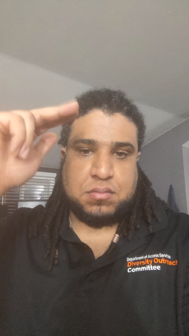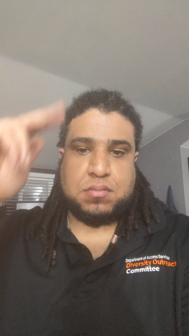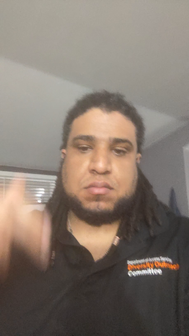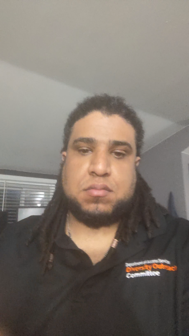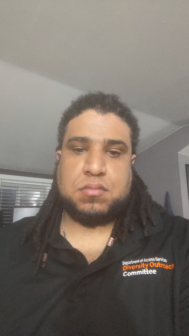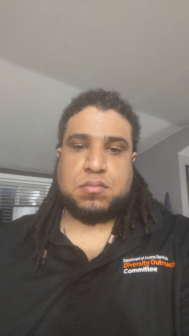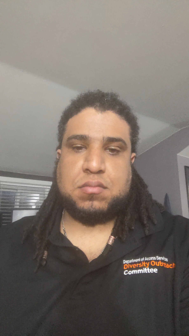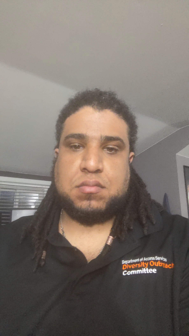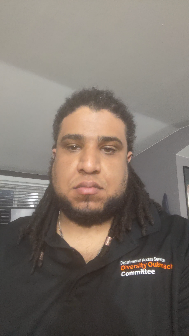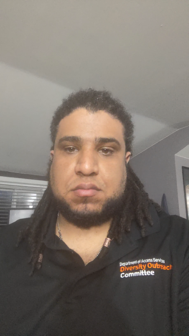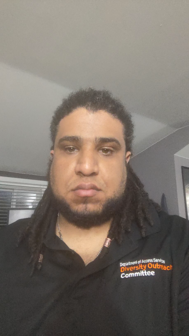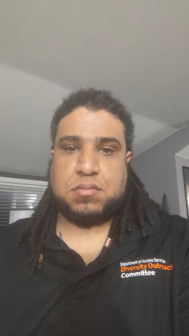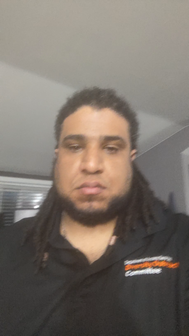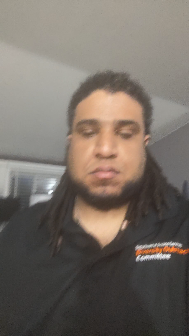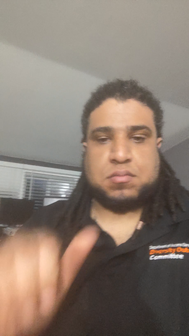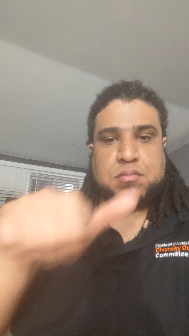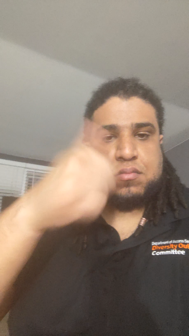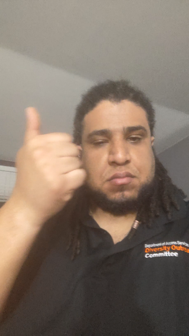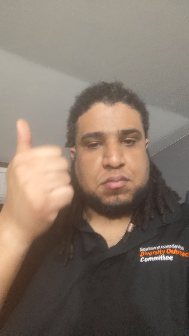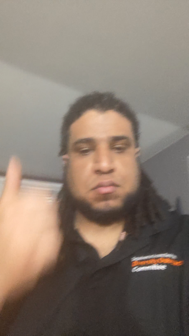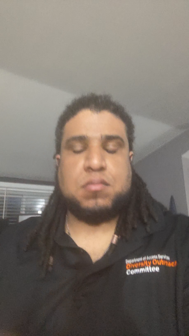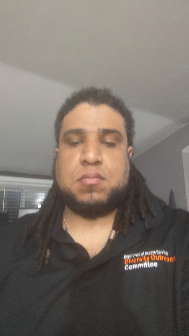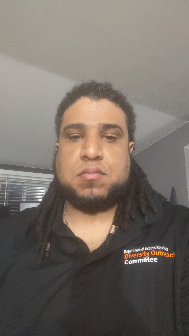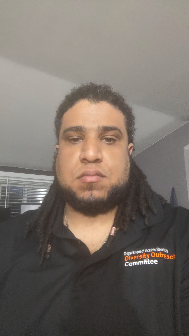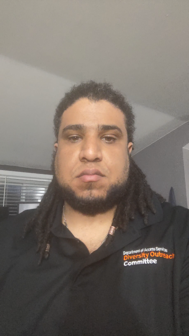other